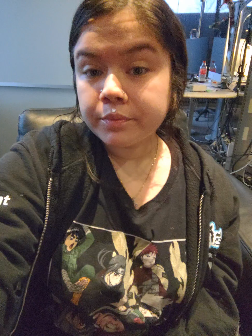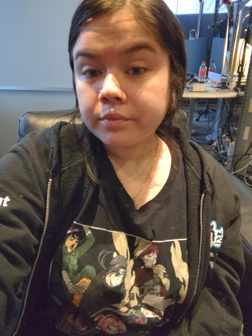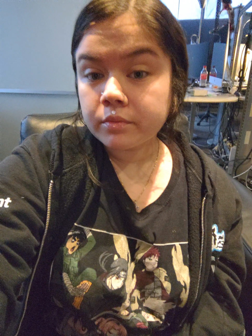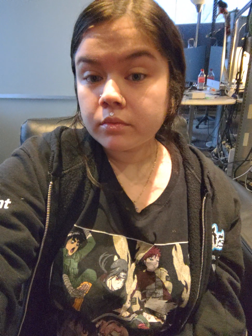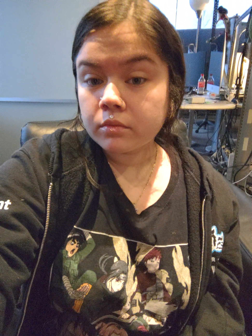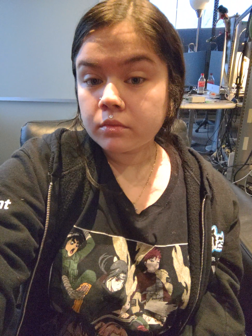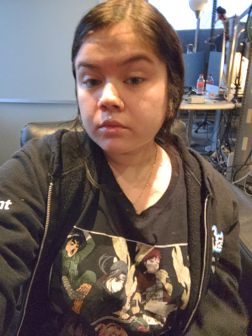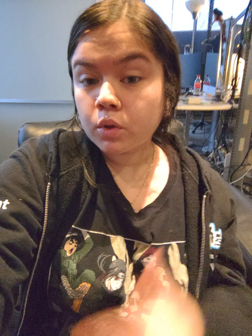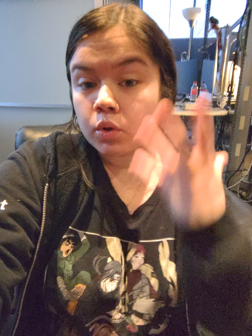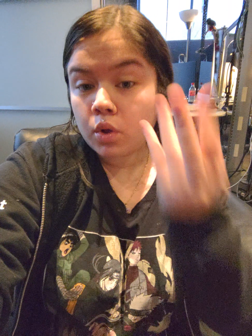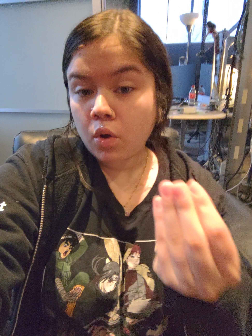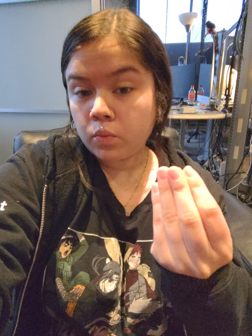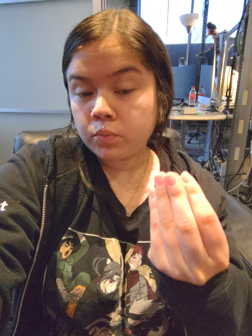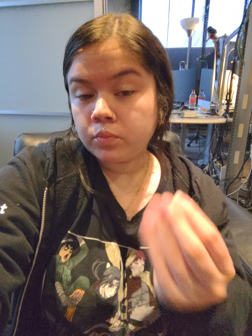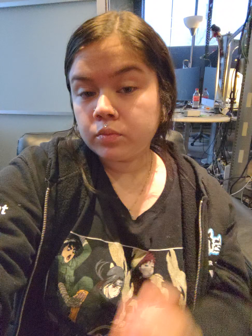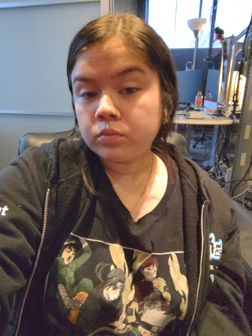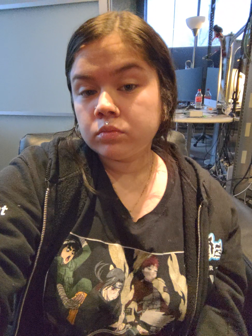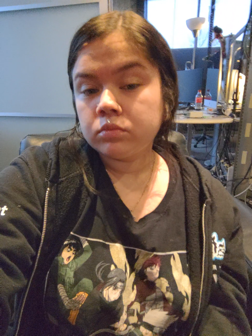go